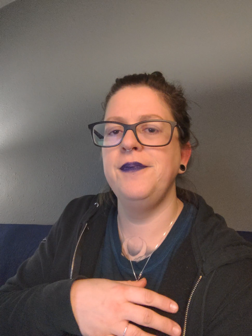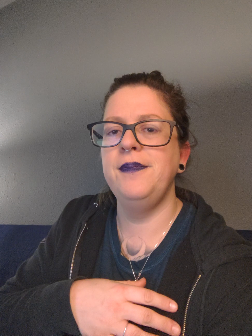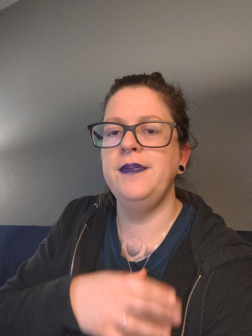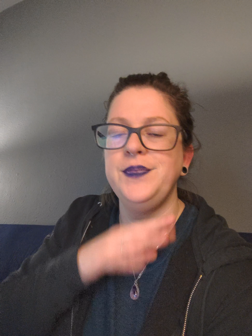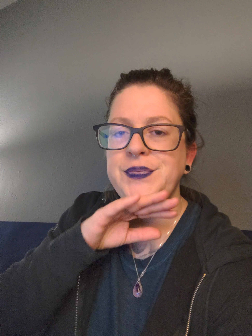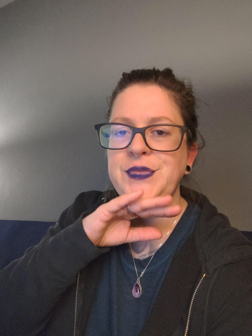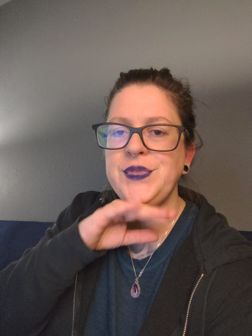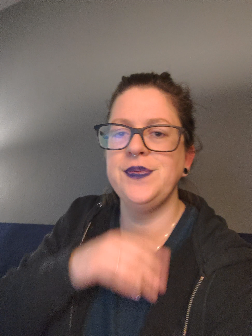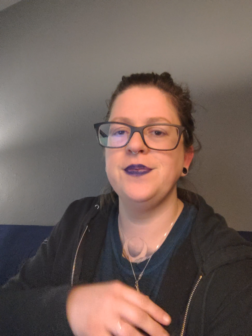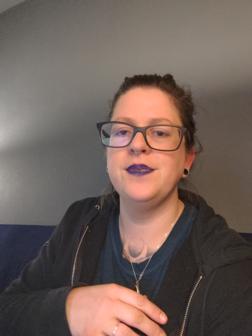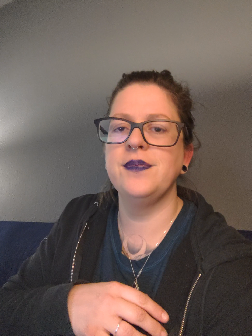dirty